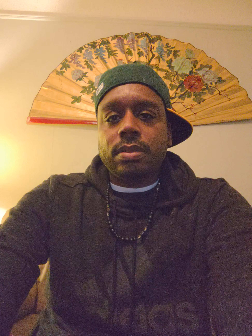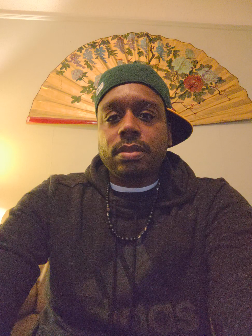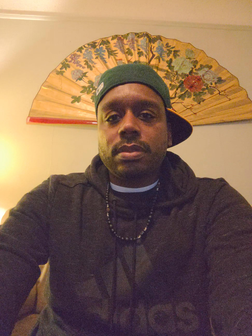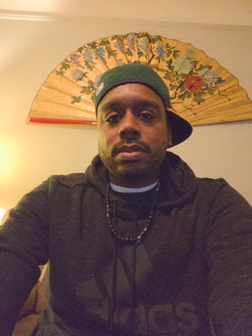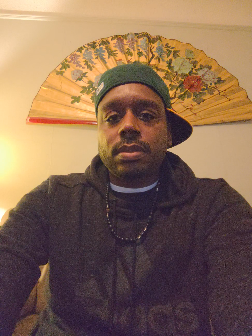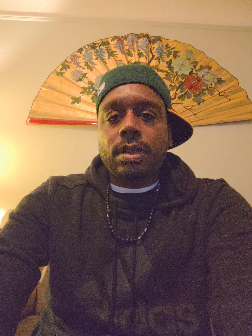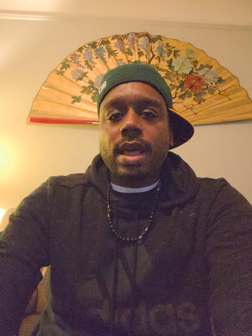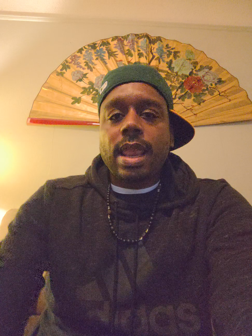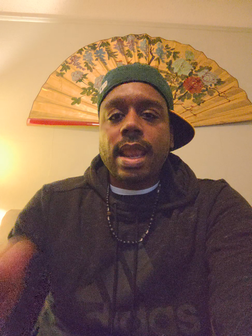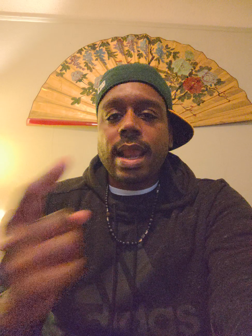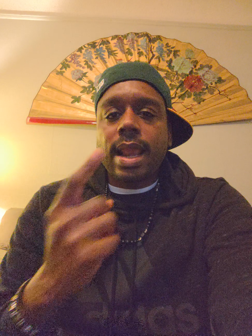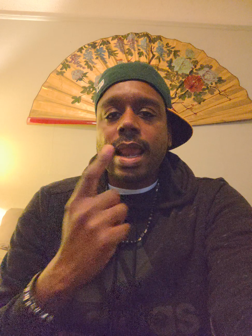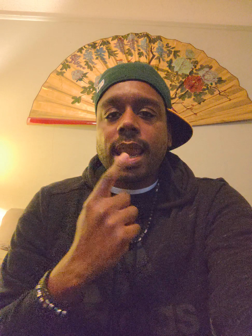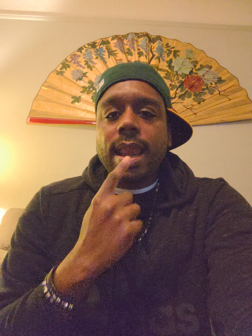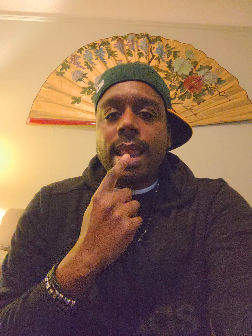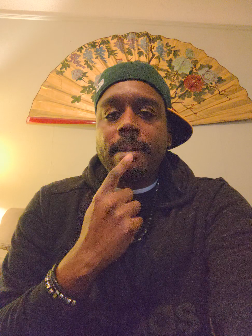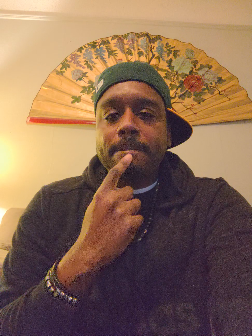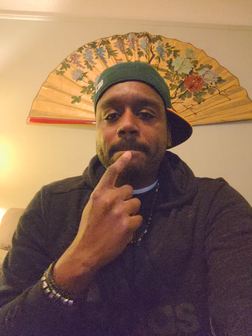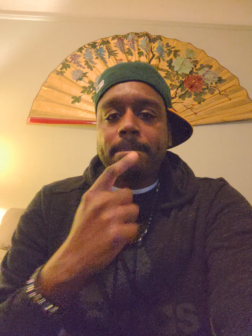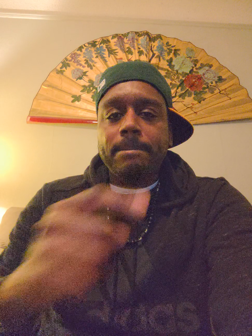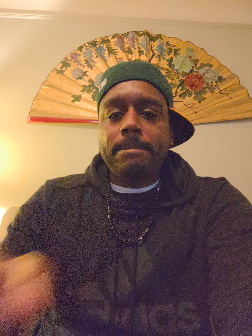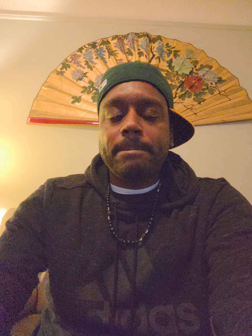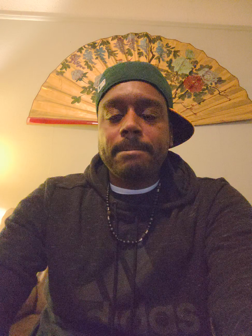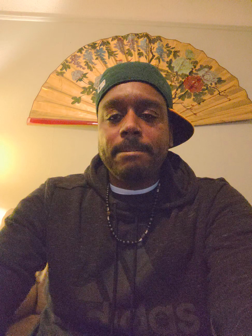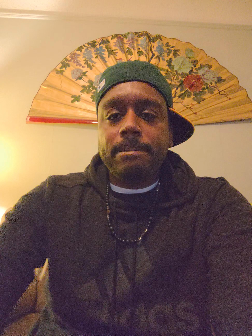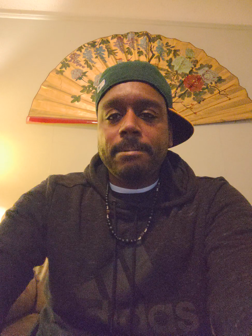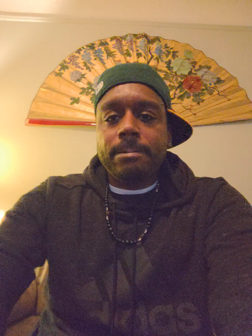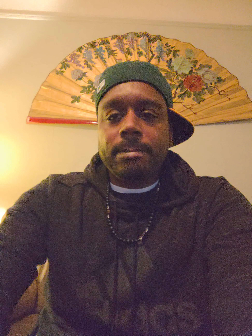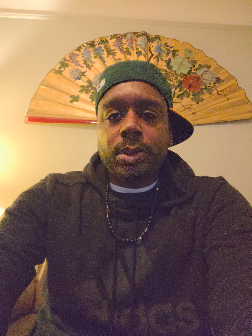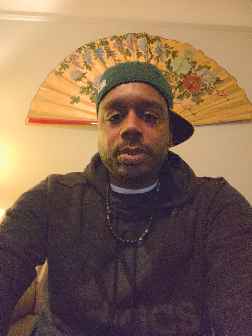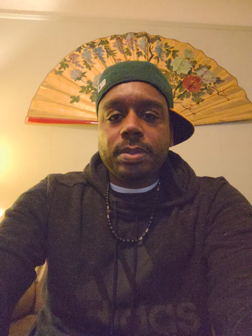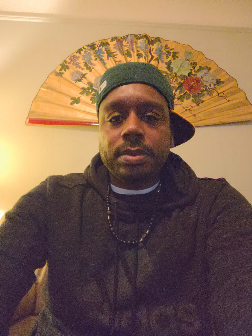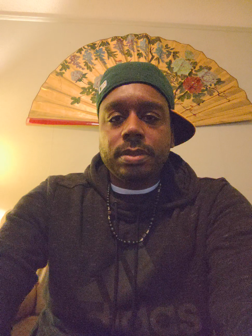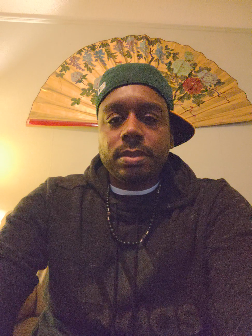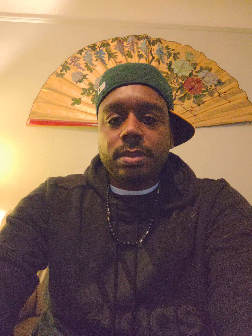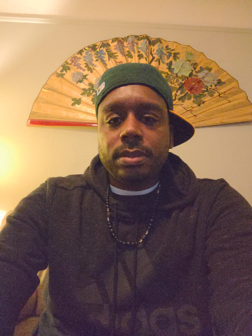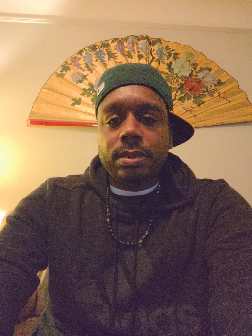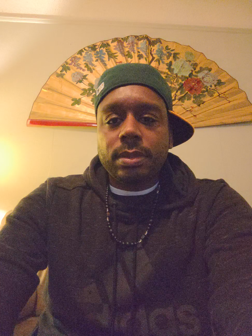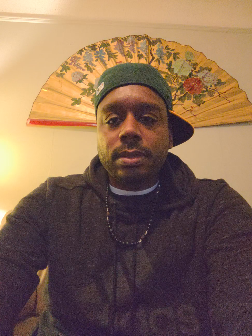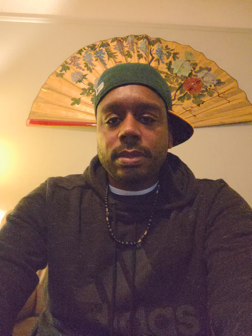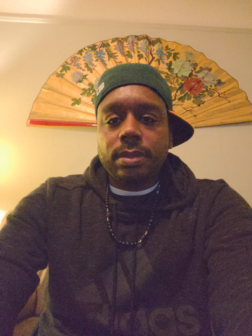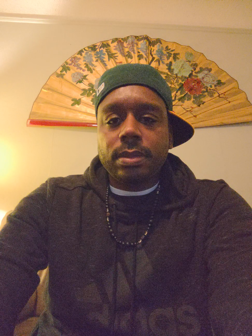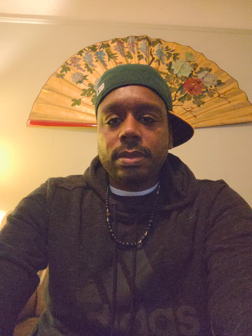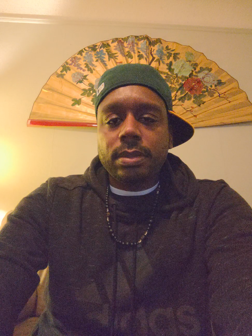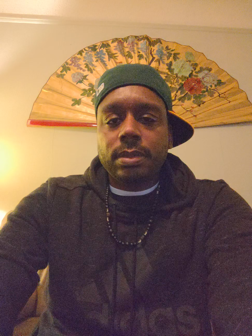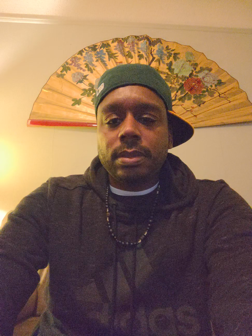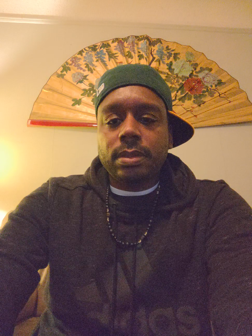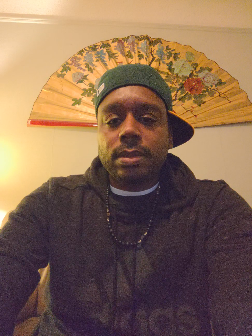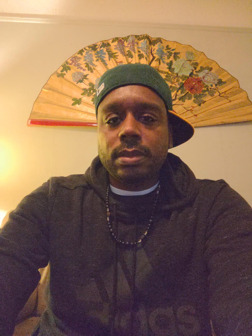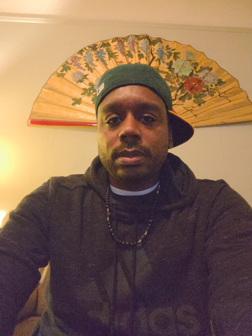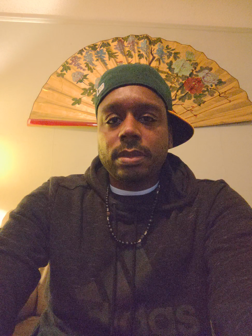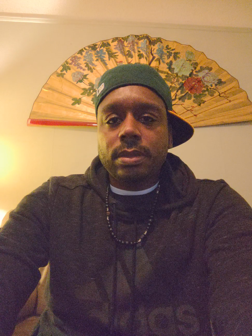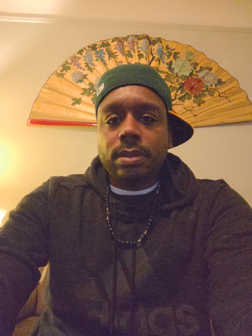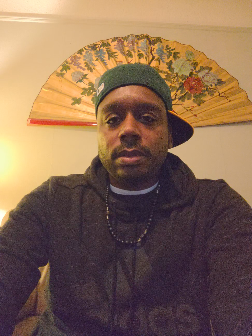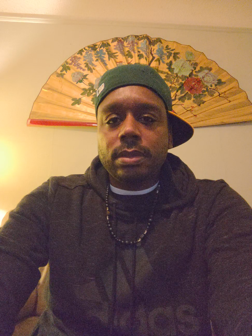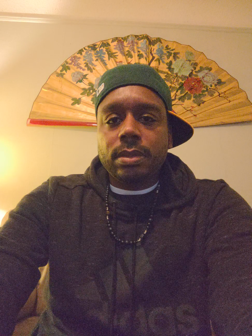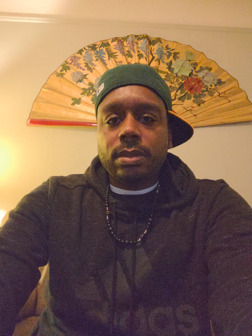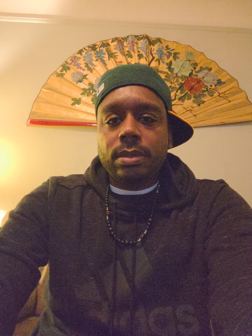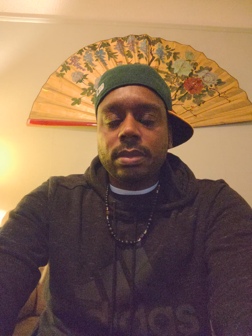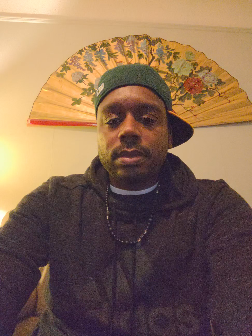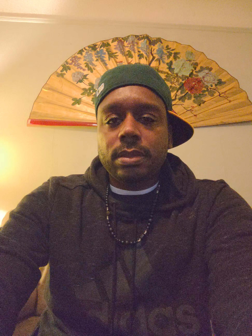lips